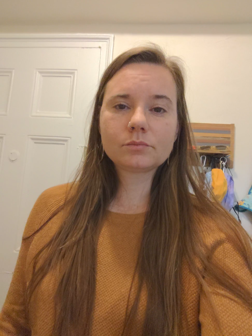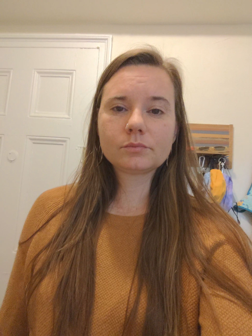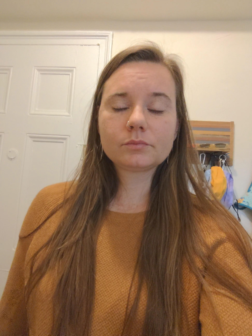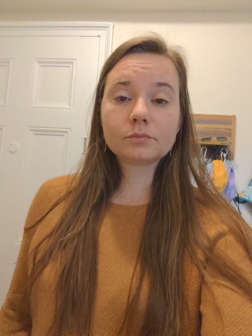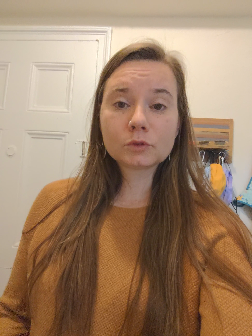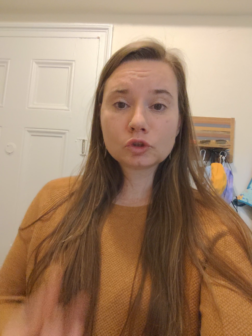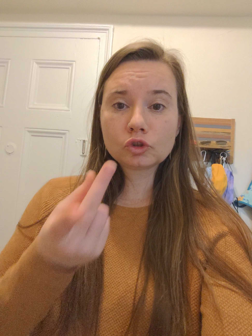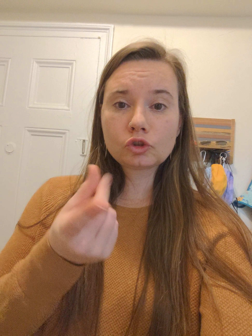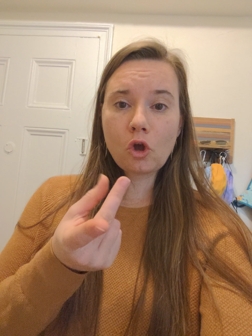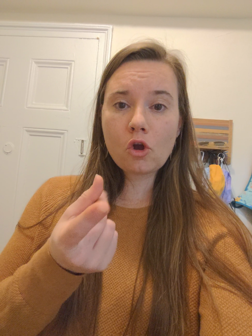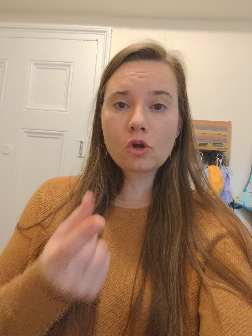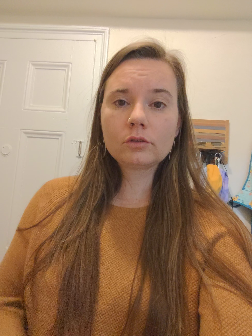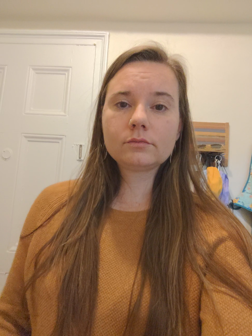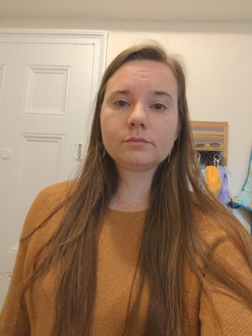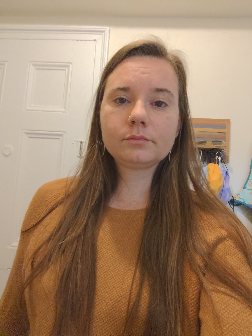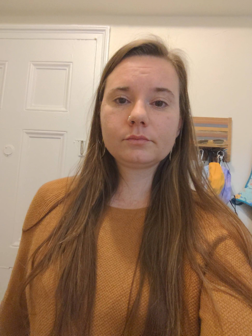dog